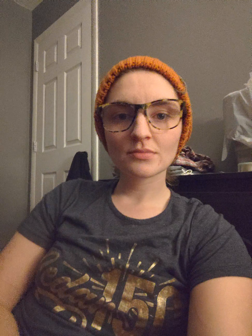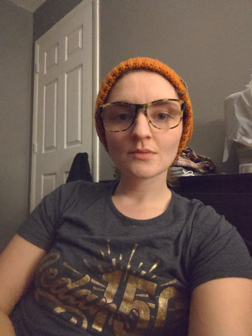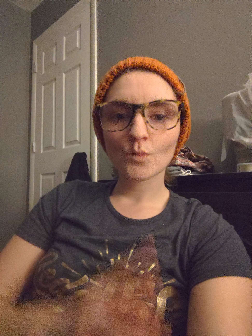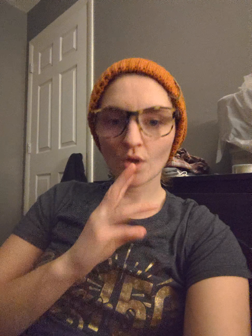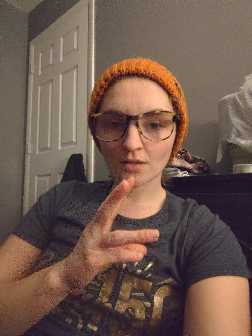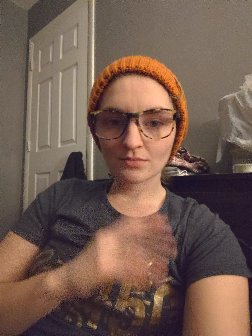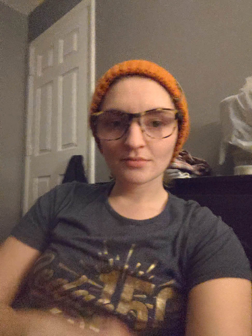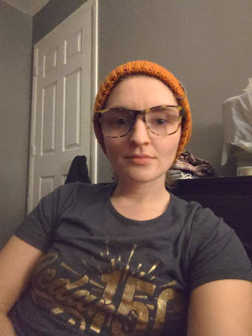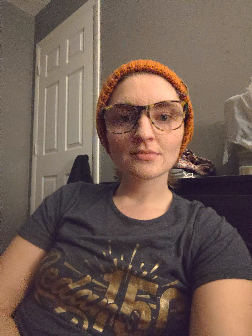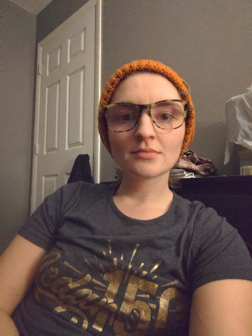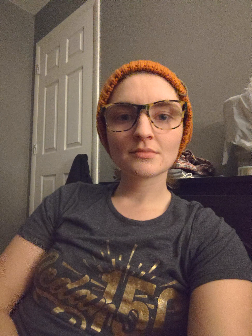water